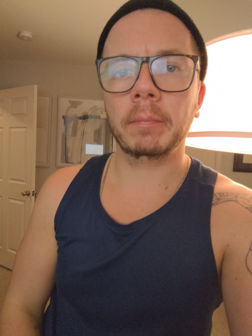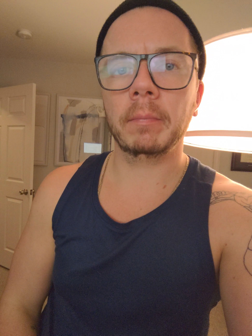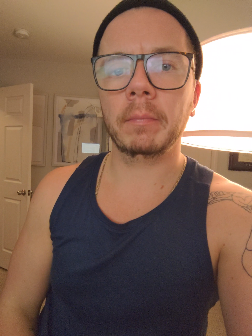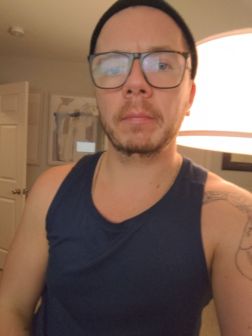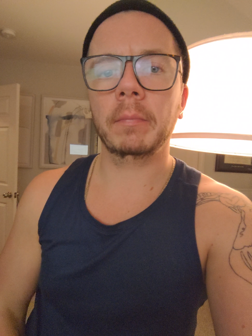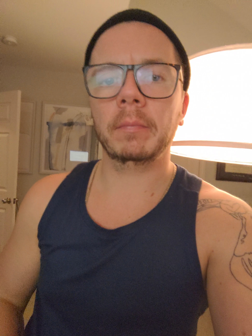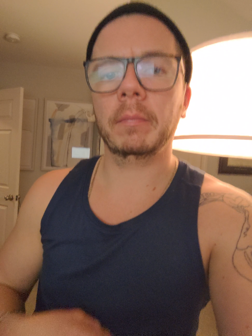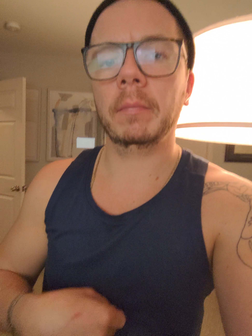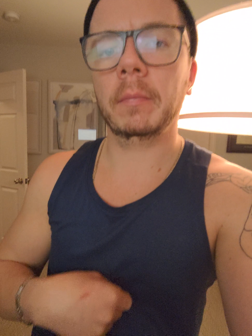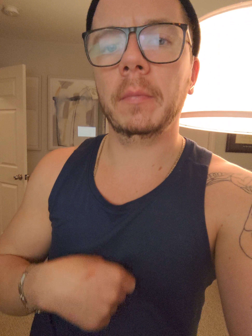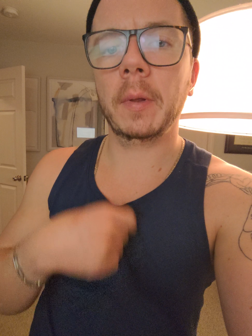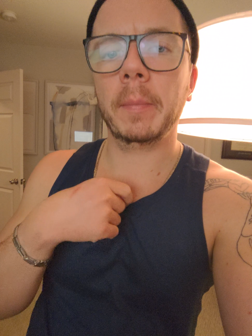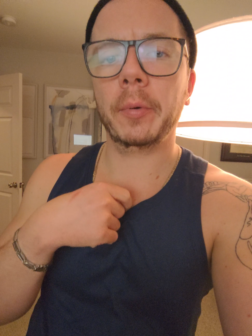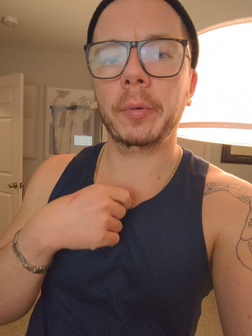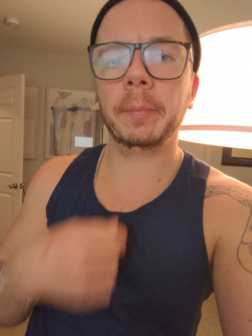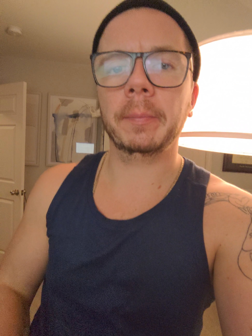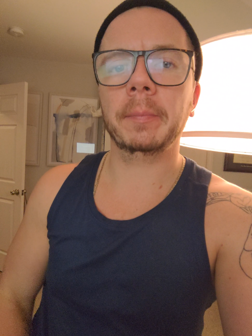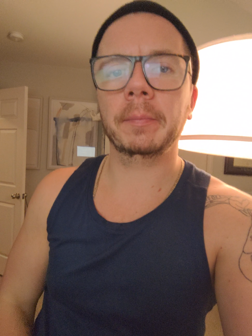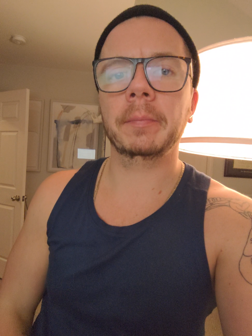zipper